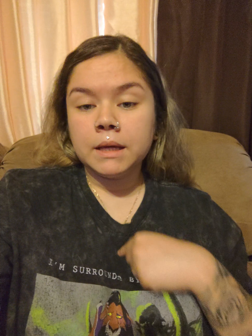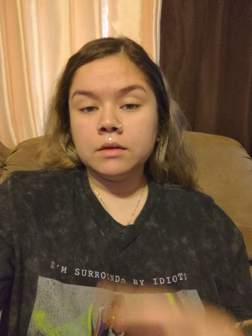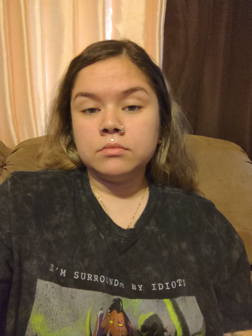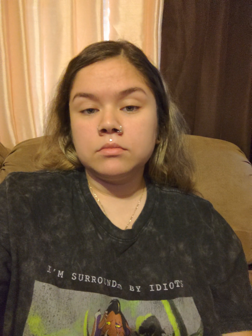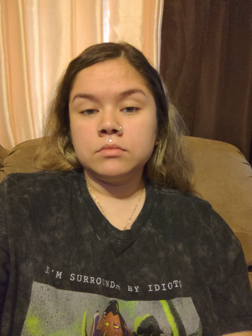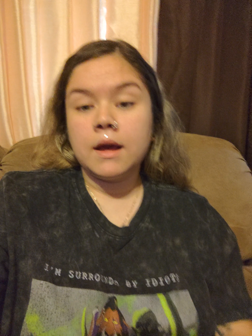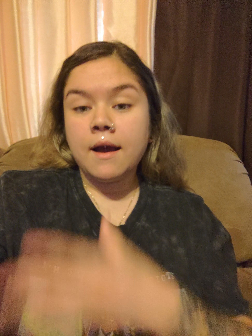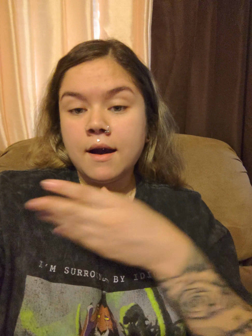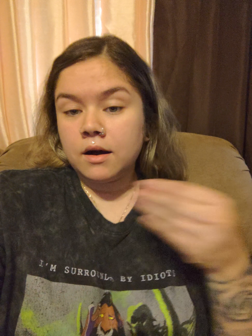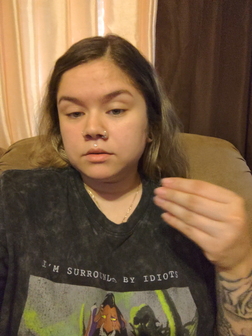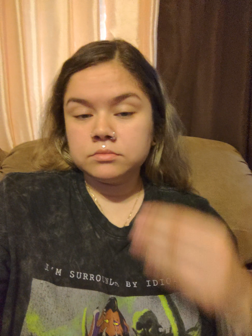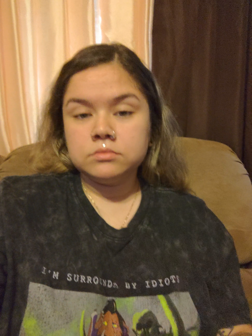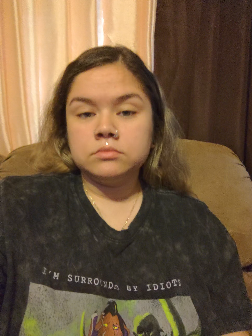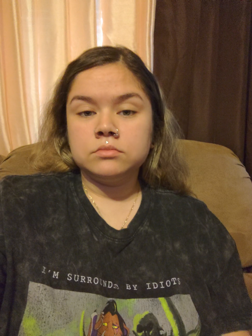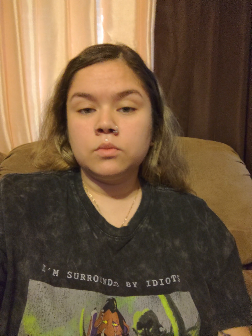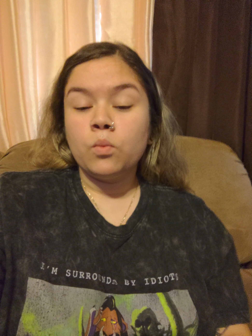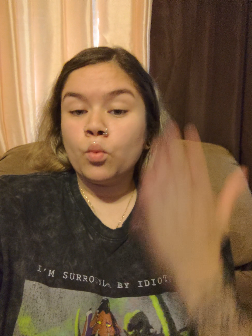and